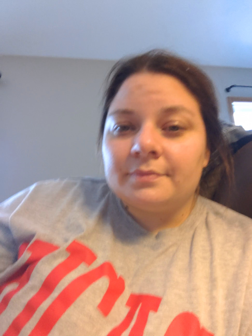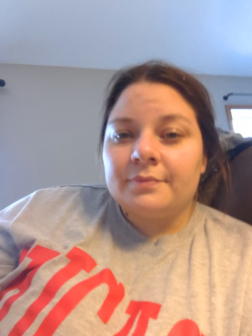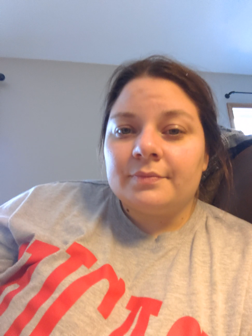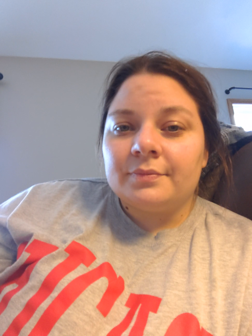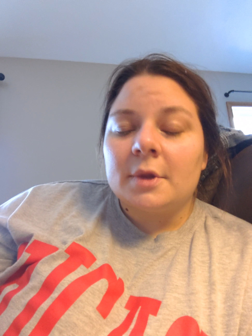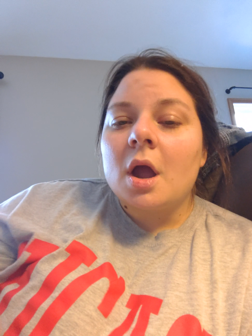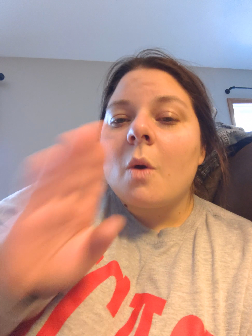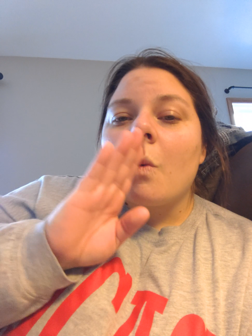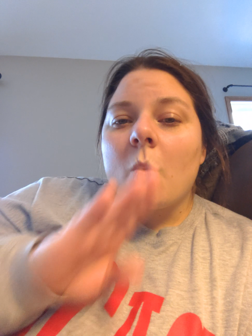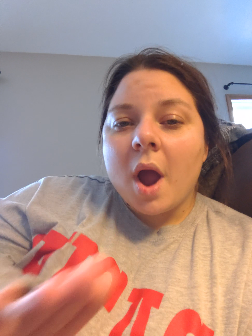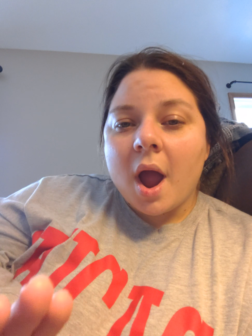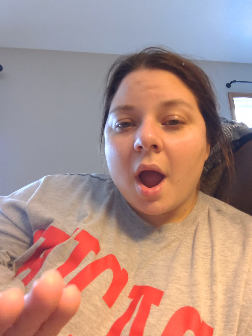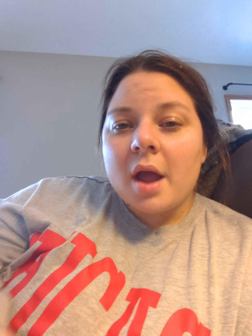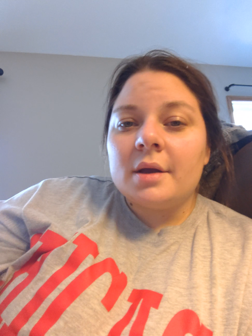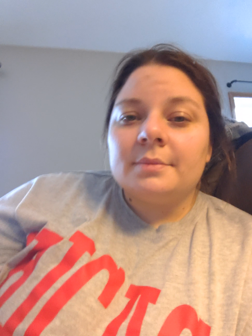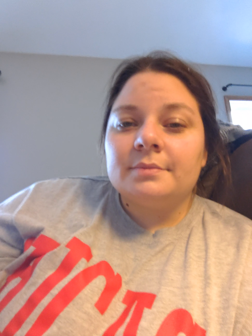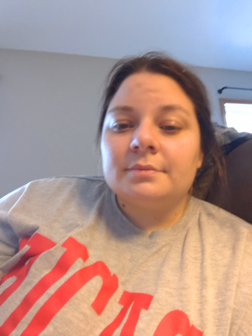quiet